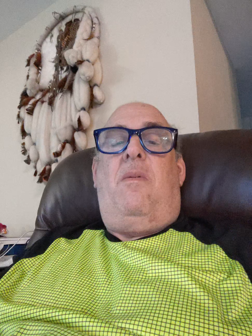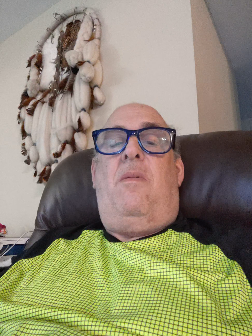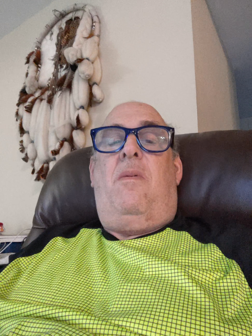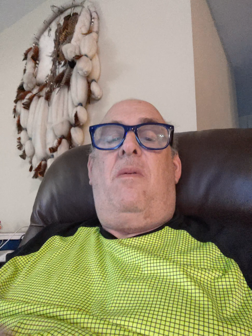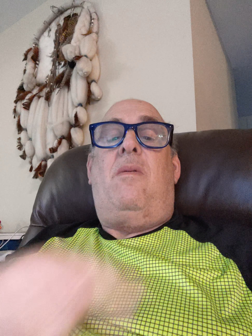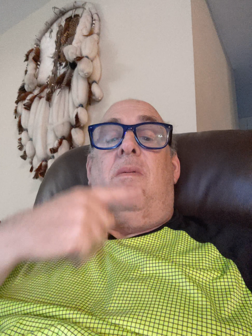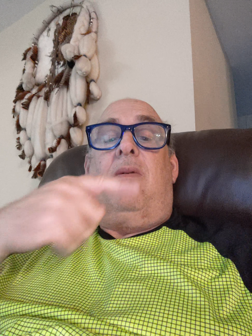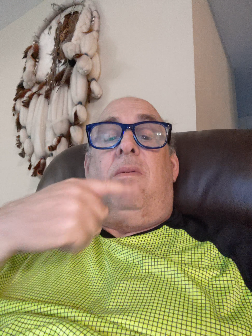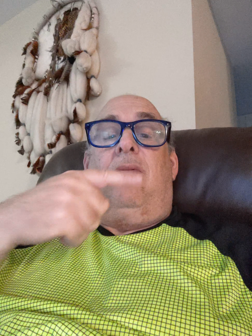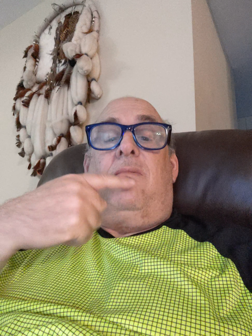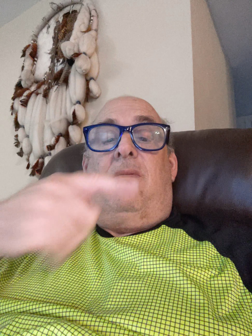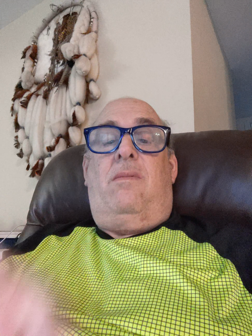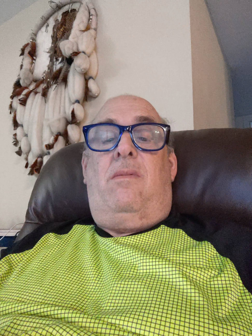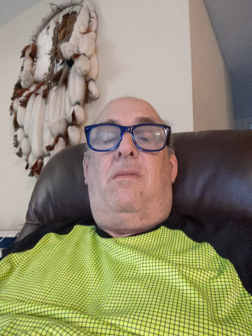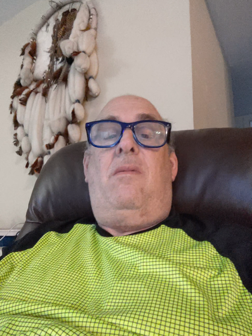say